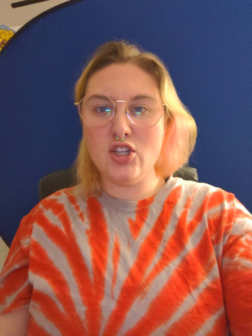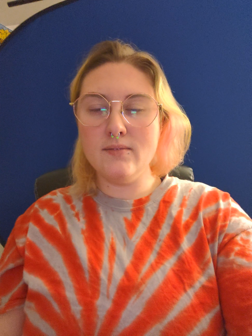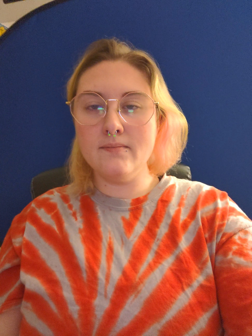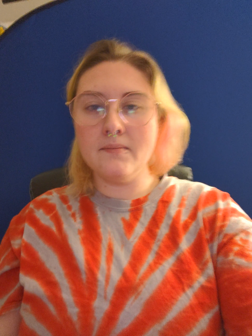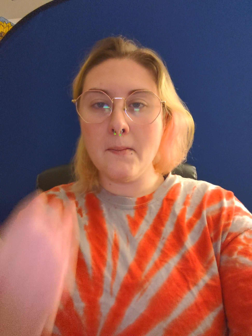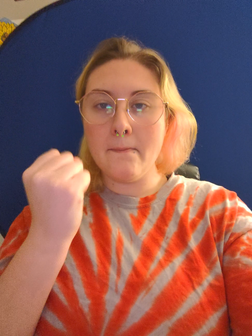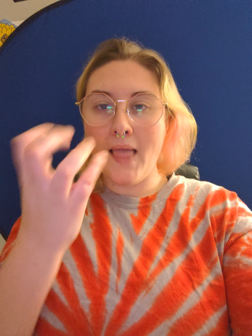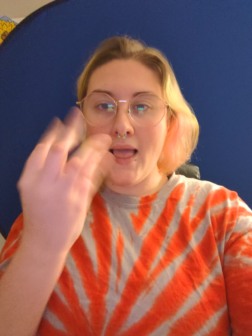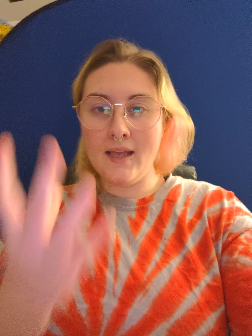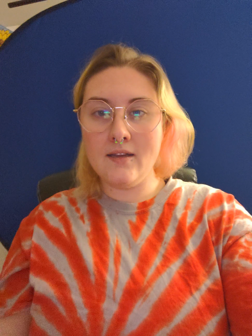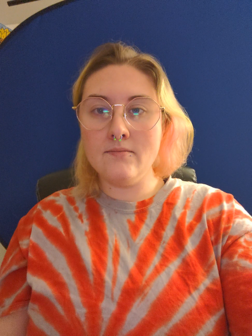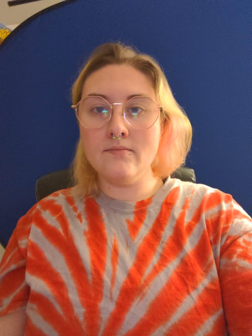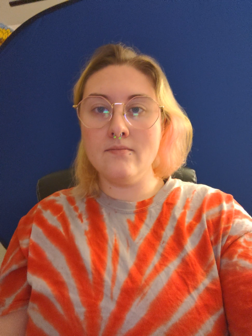many